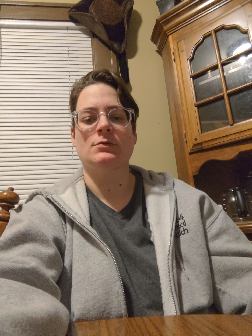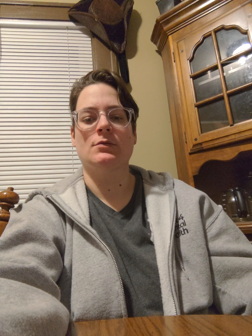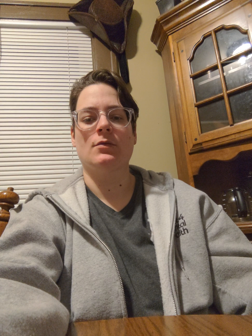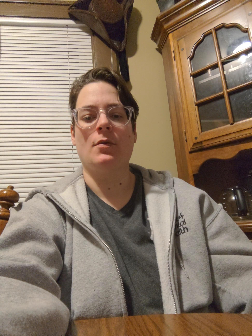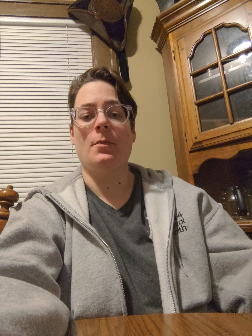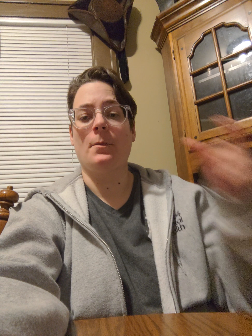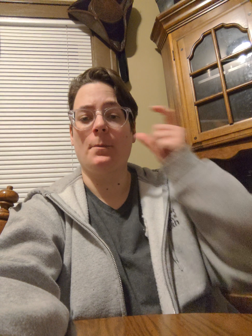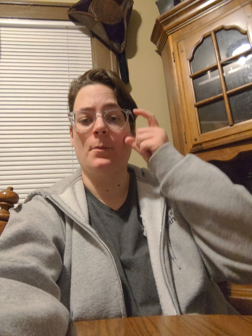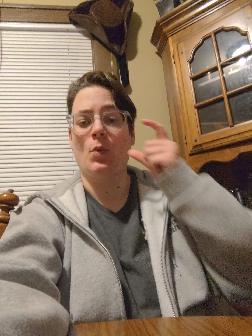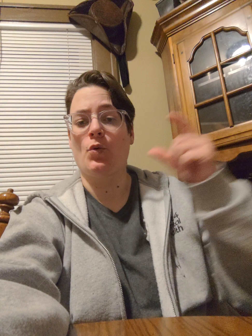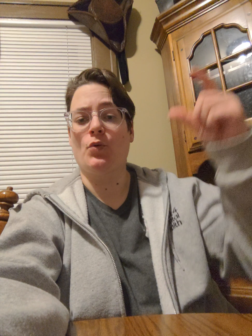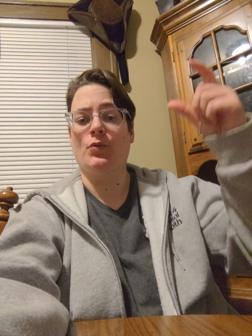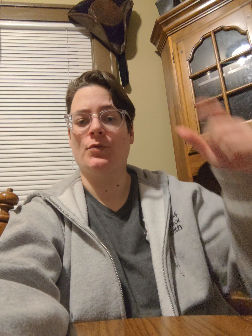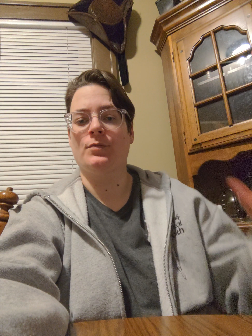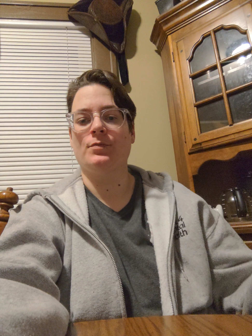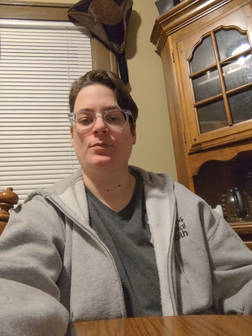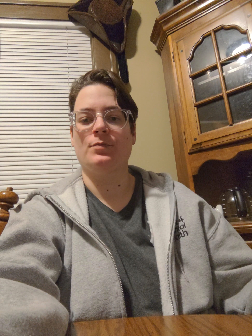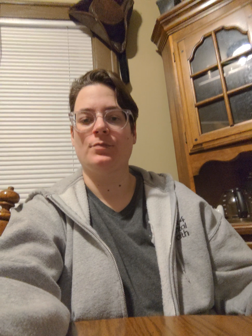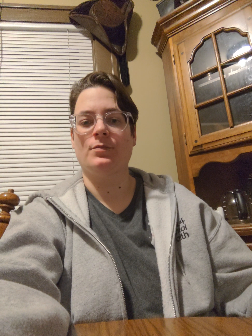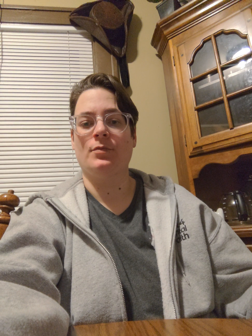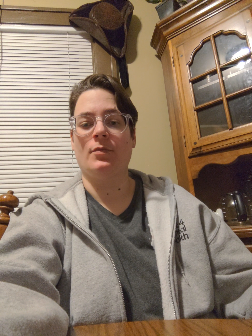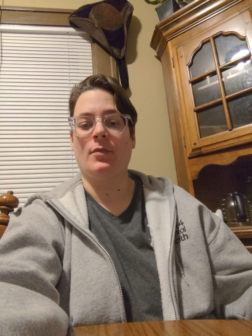moon